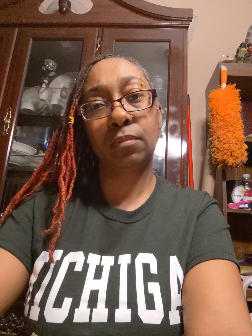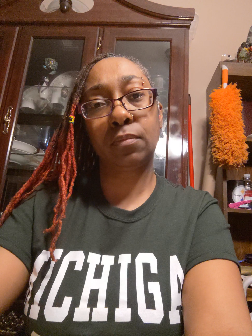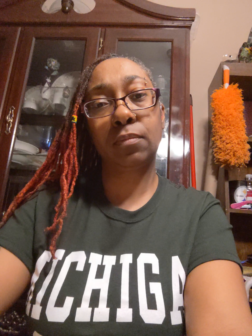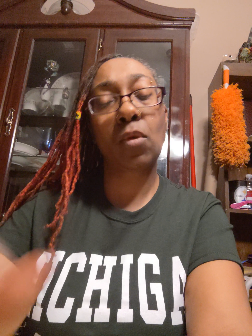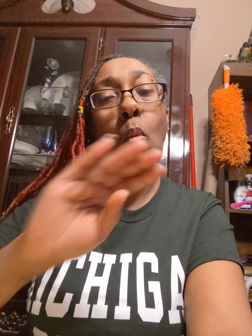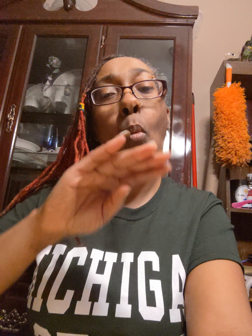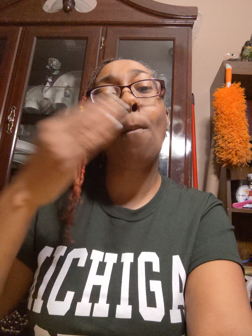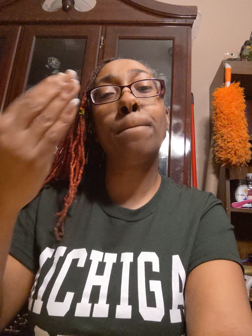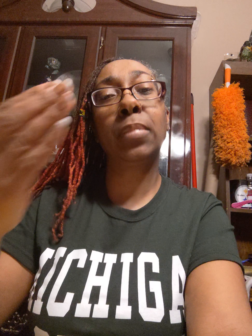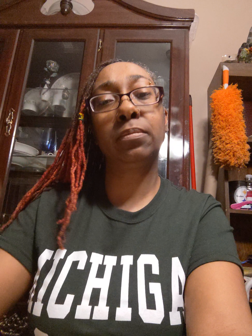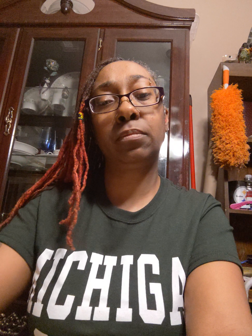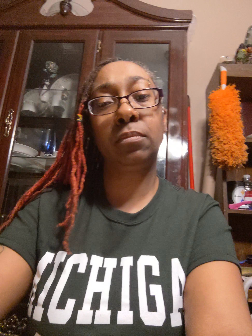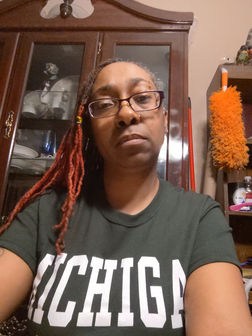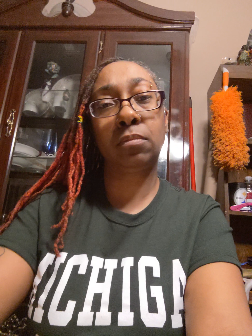open